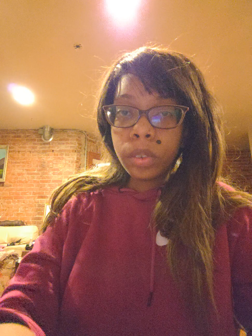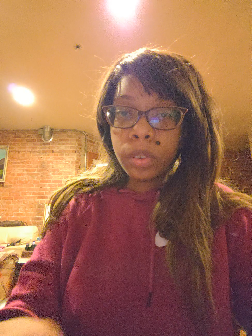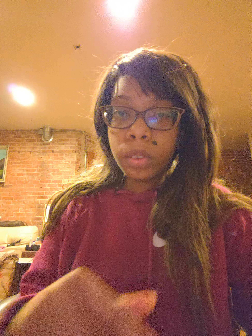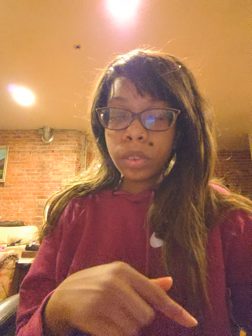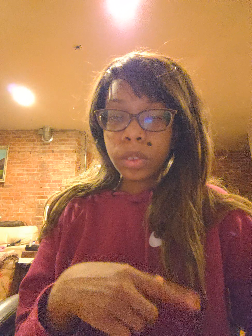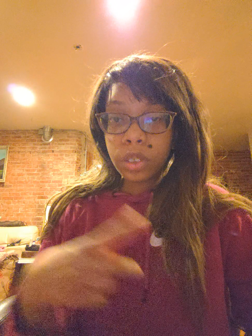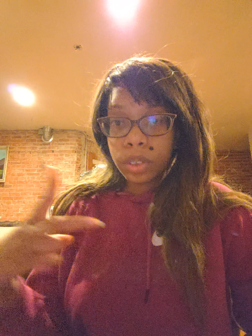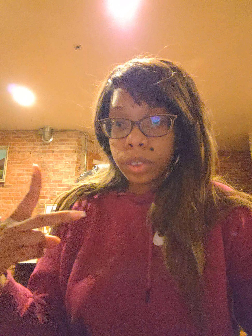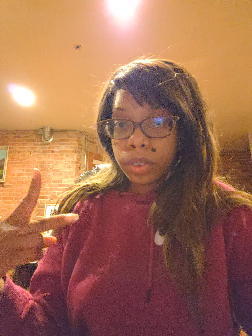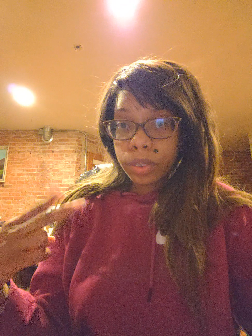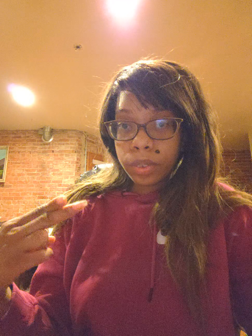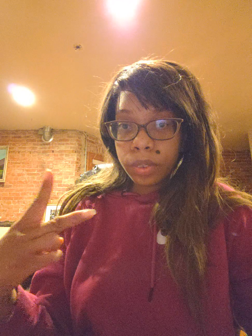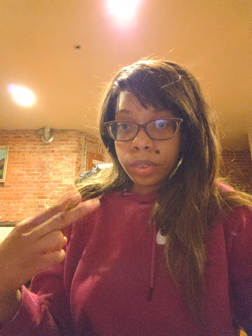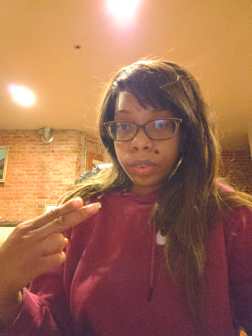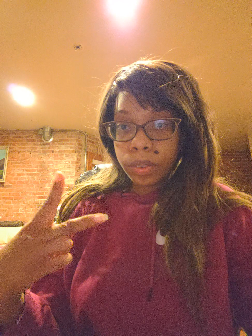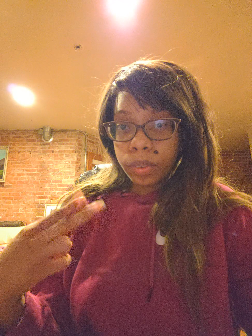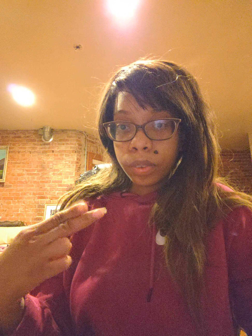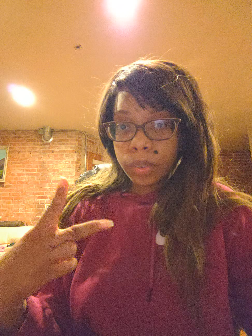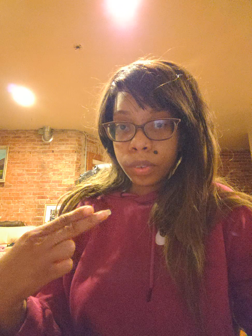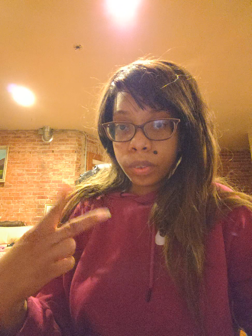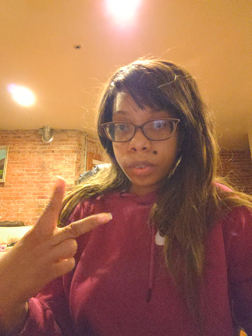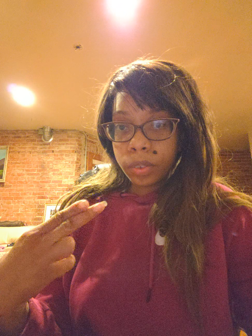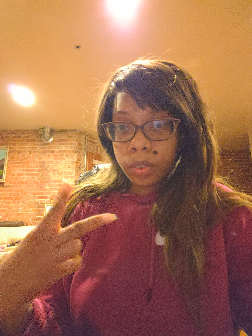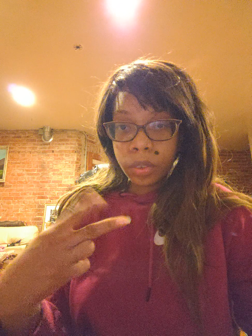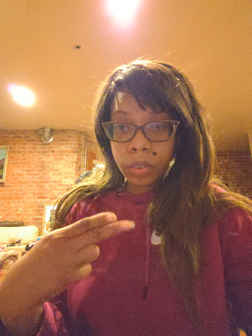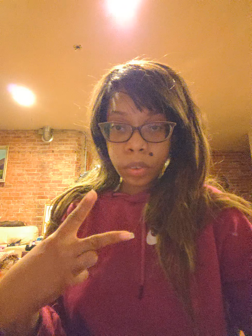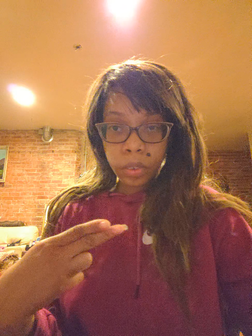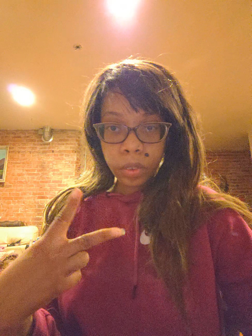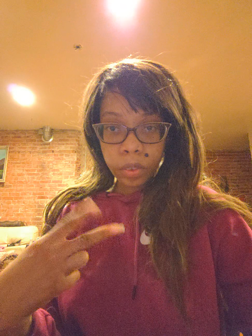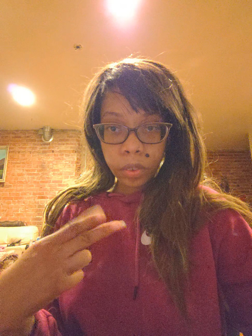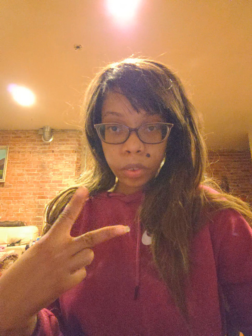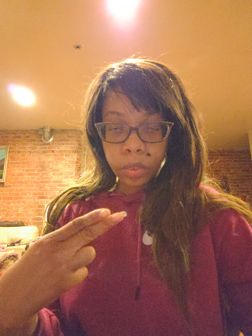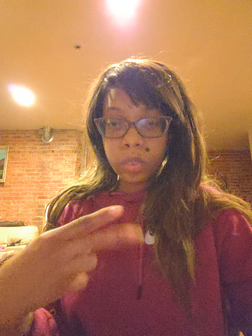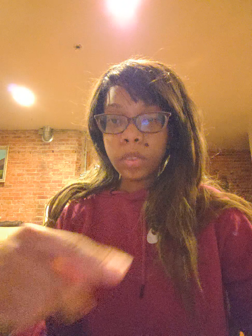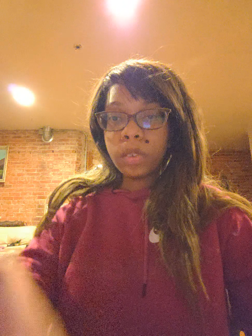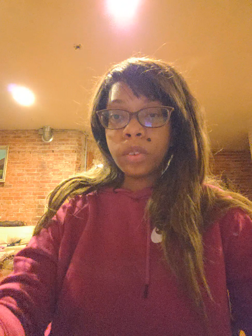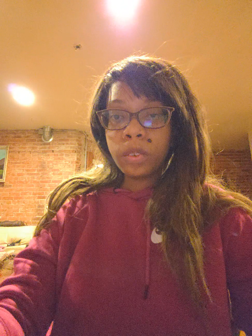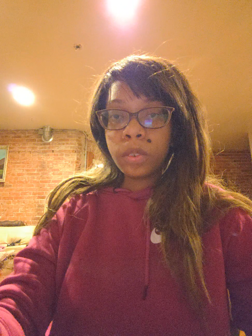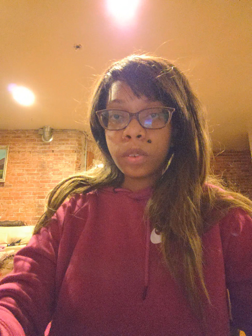scissors